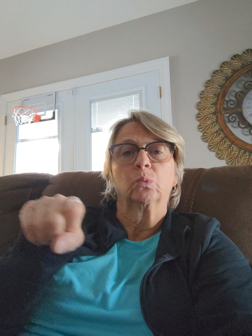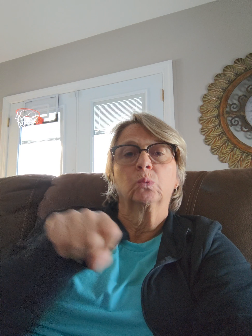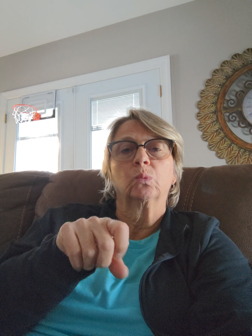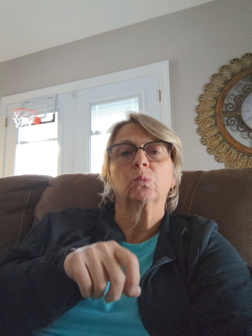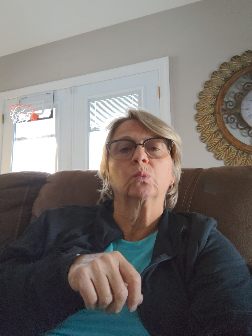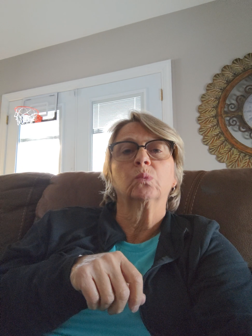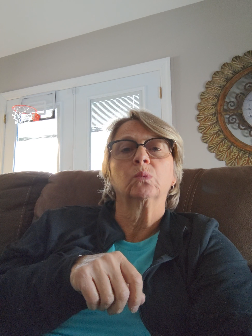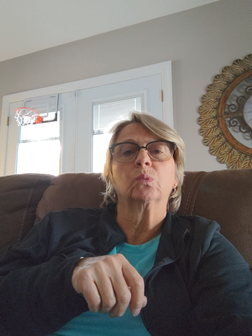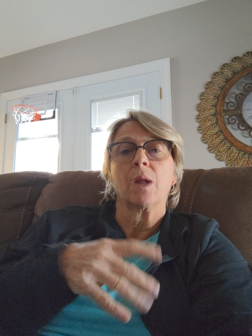shoe